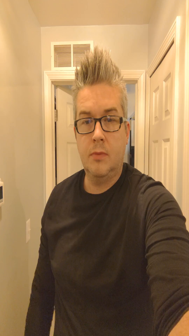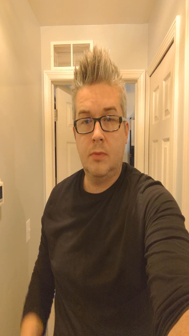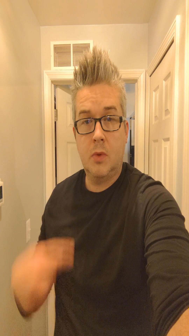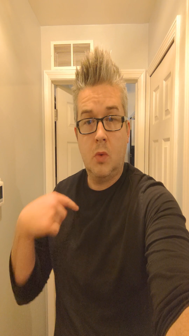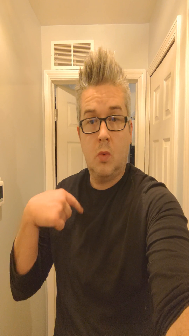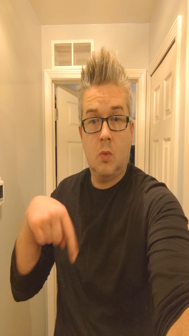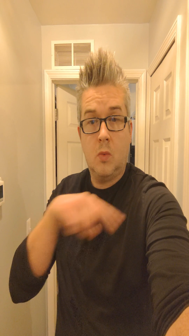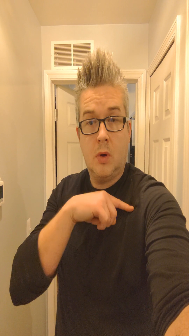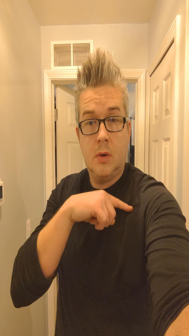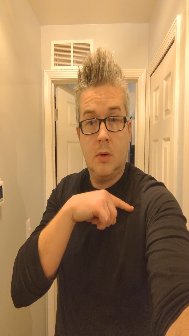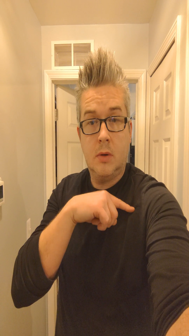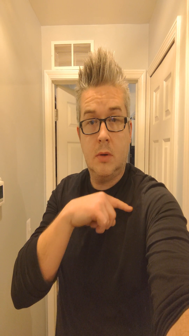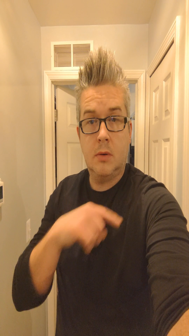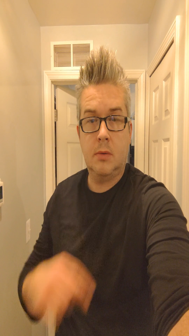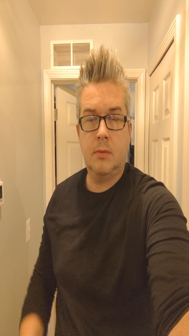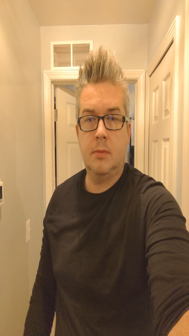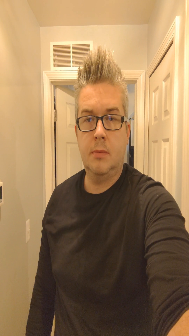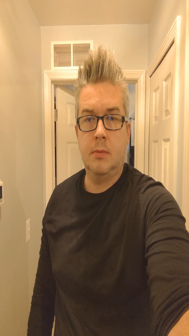we